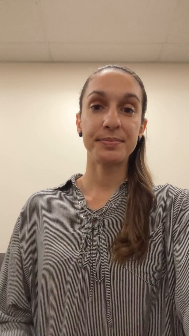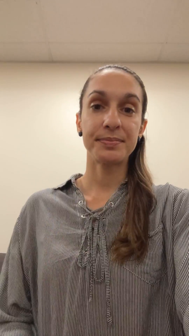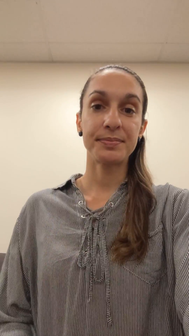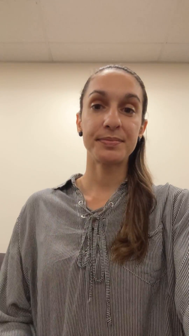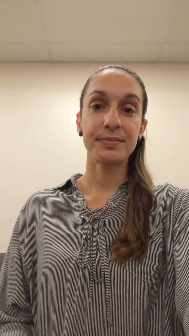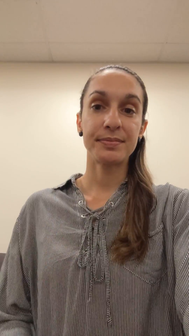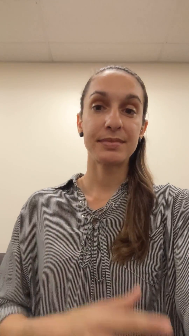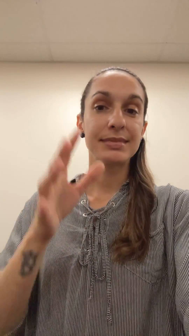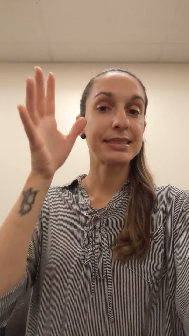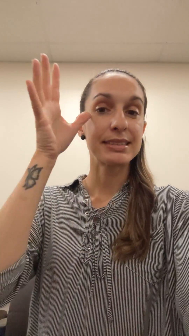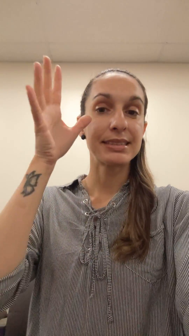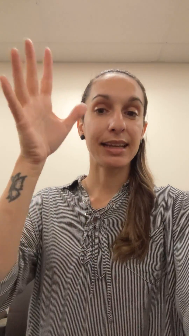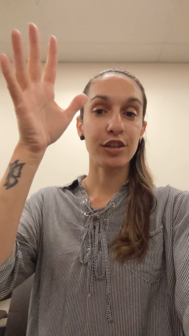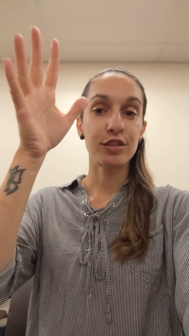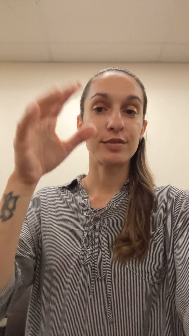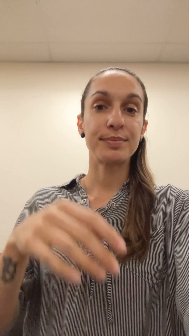deer